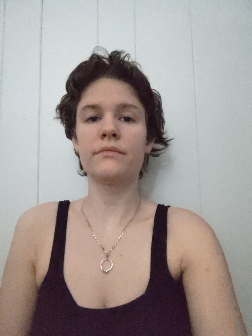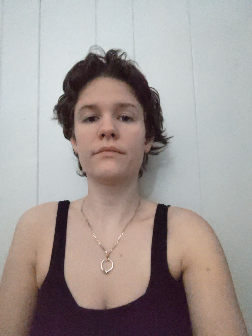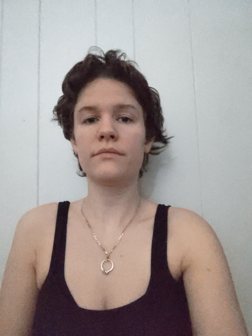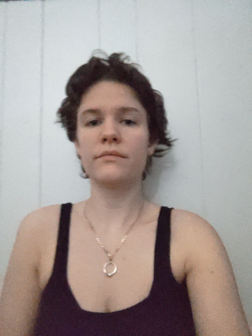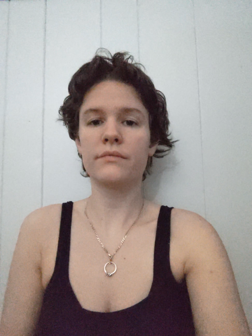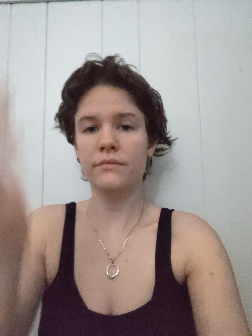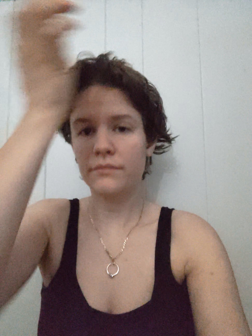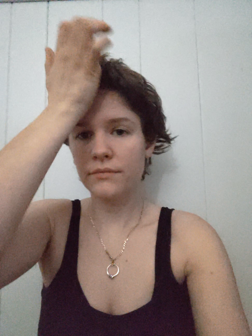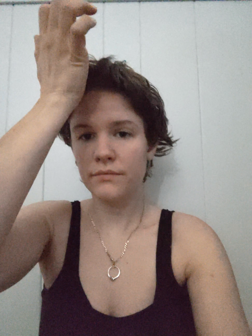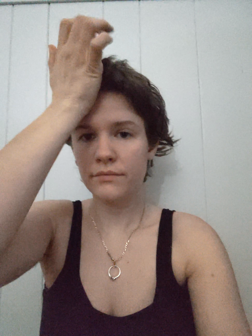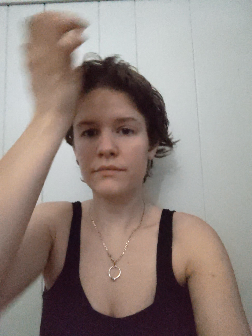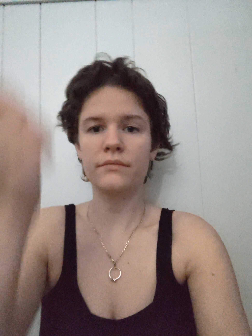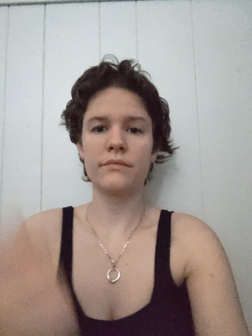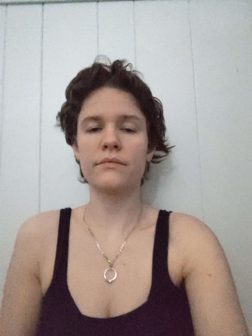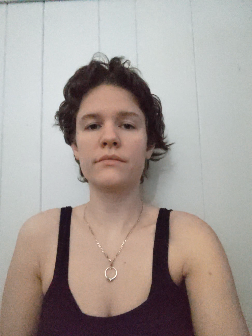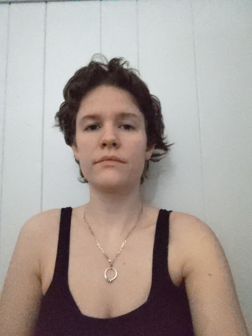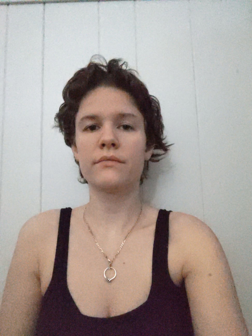garbage